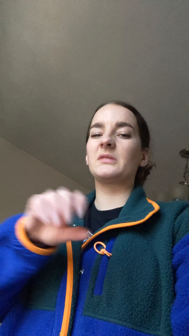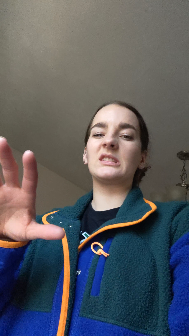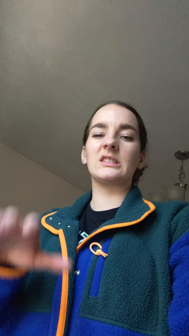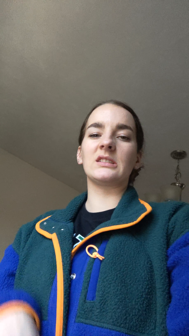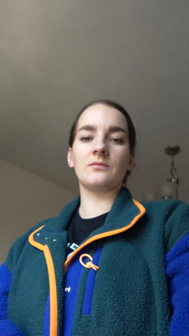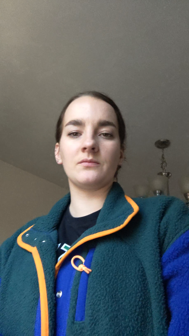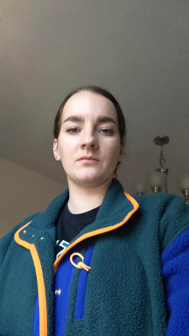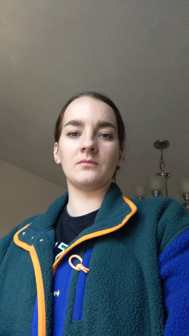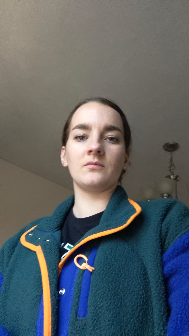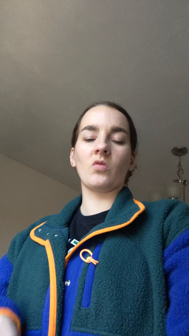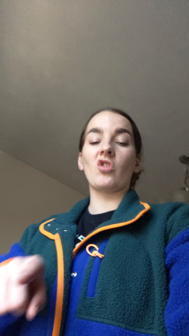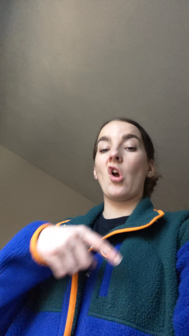long